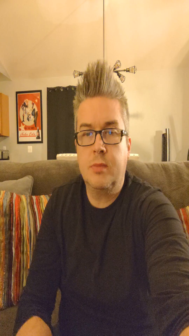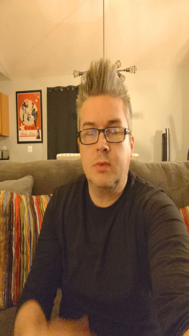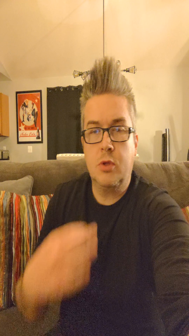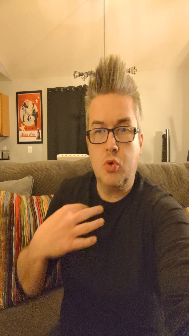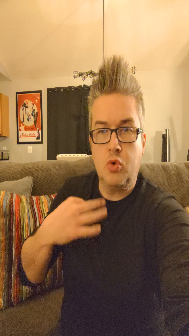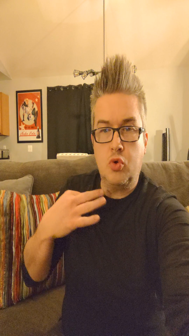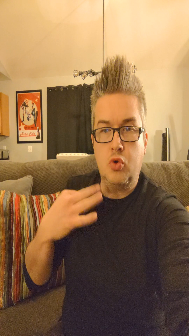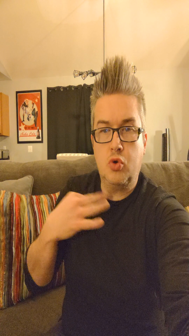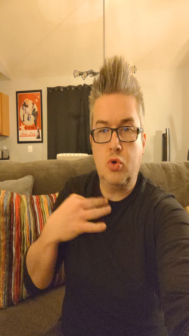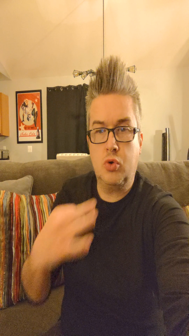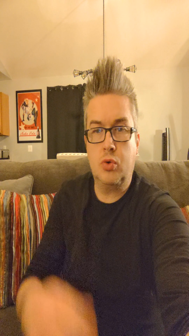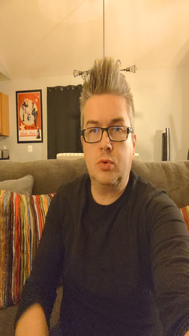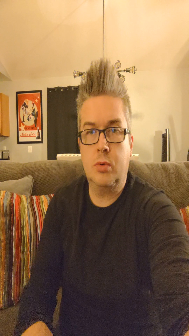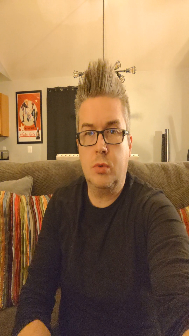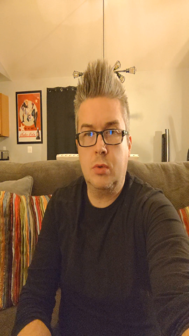shirt